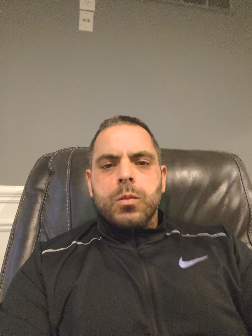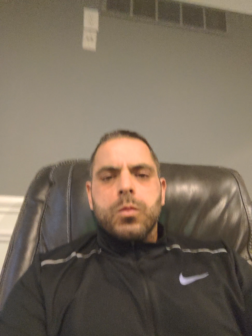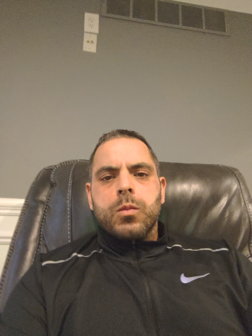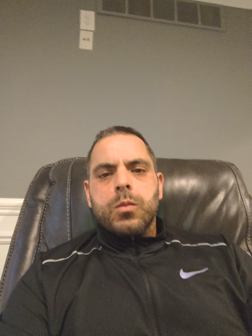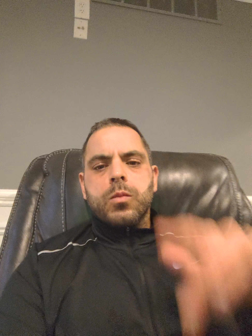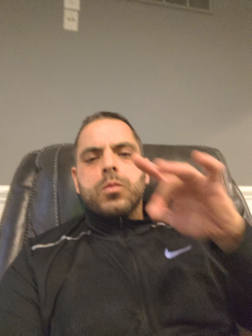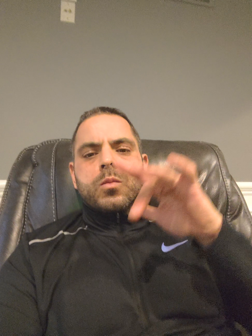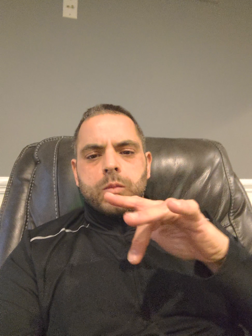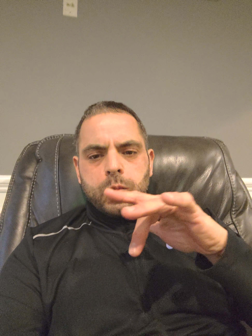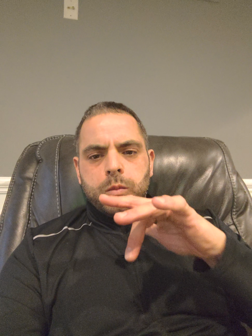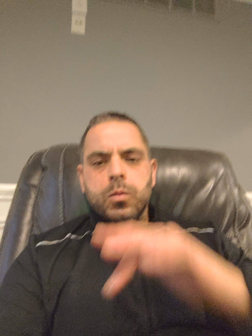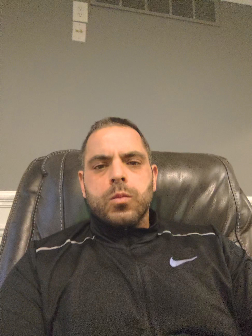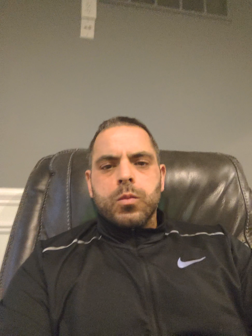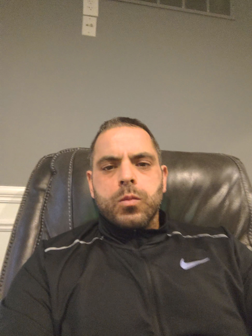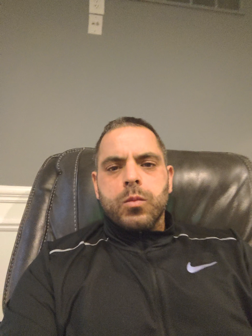touch